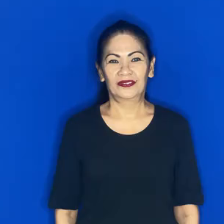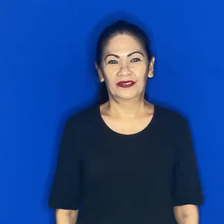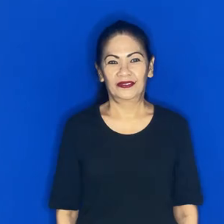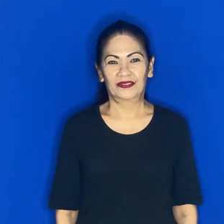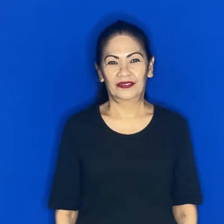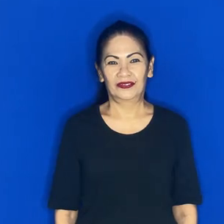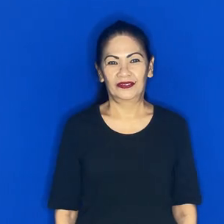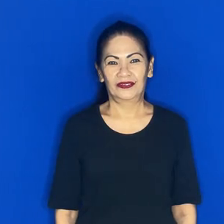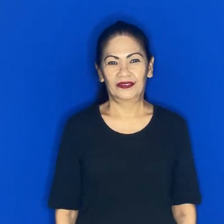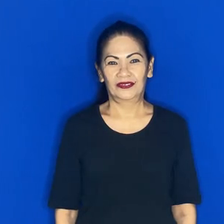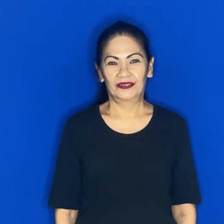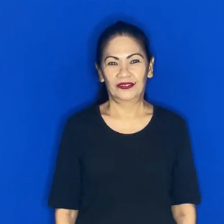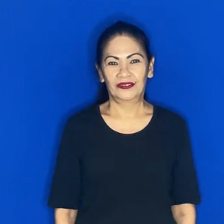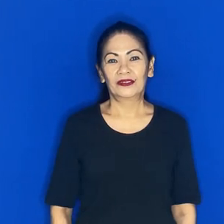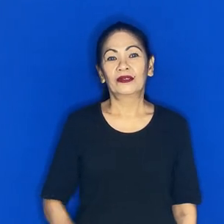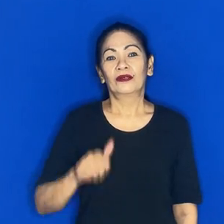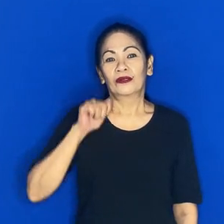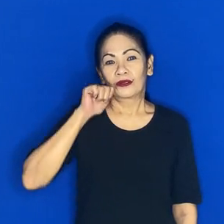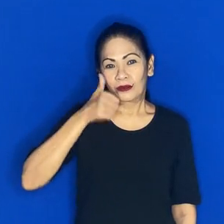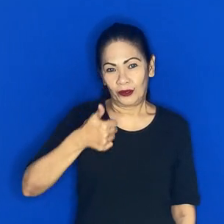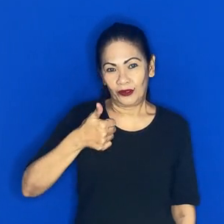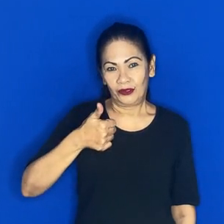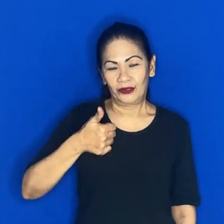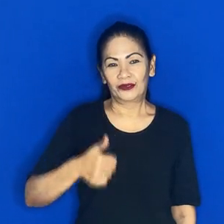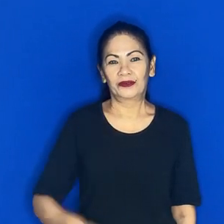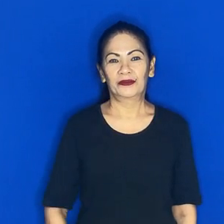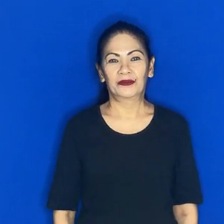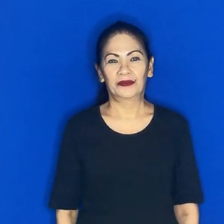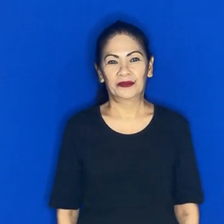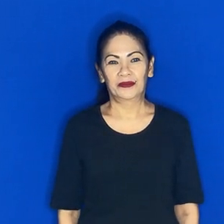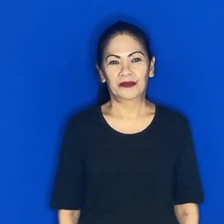tomorrow